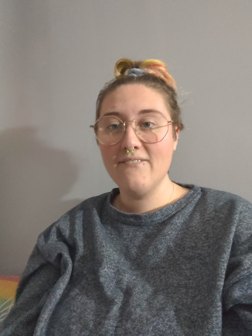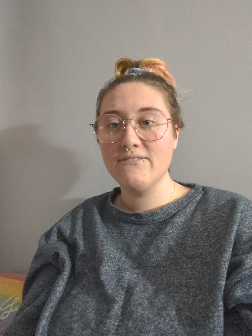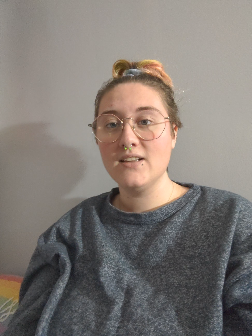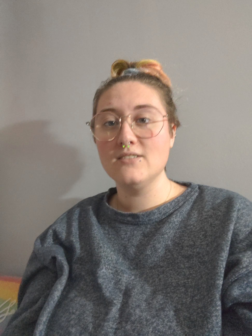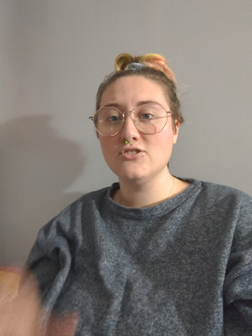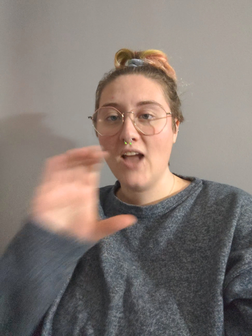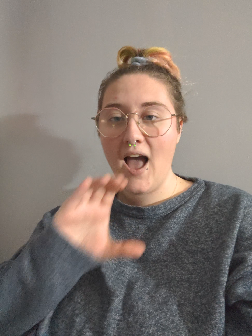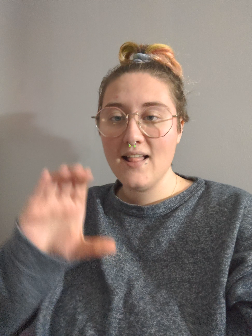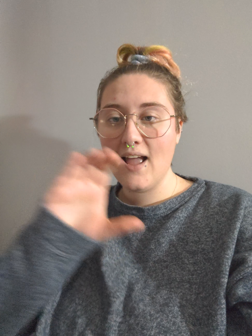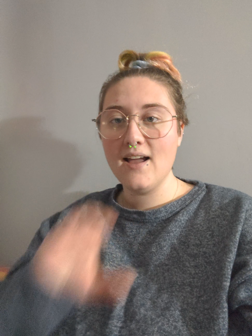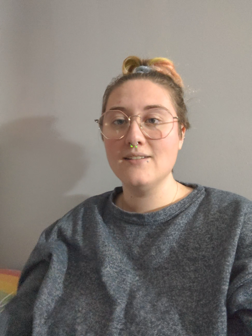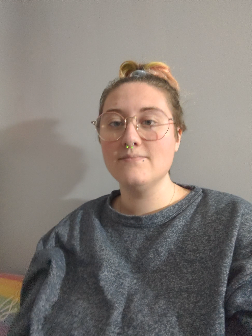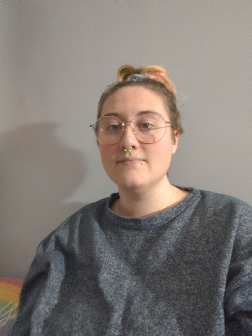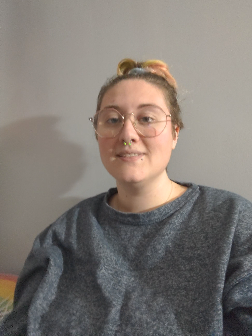chocolate